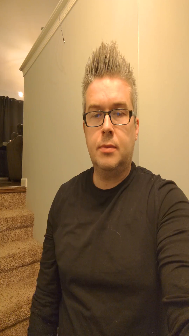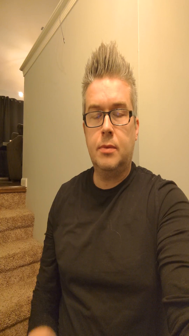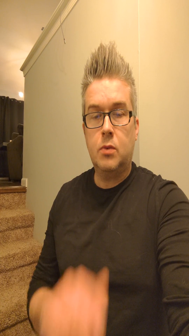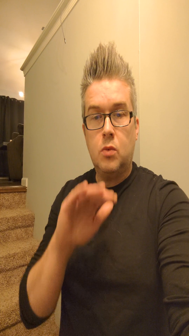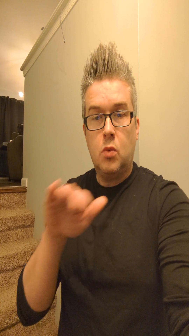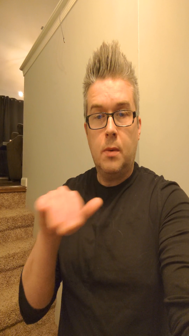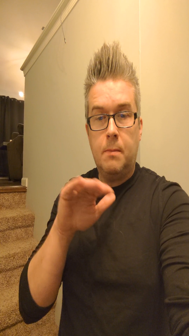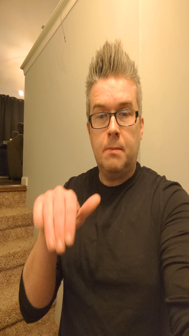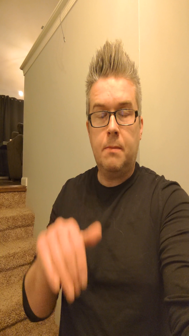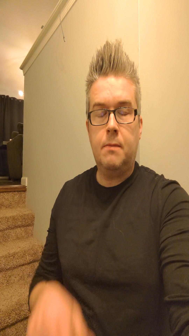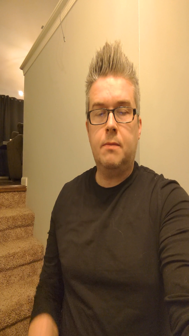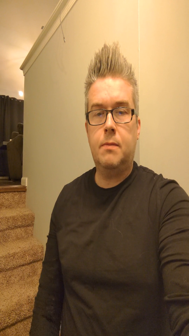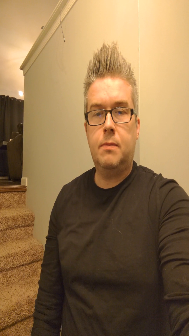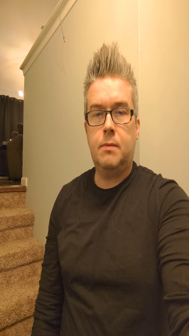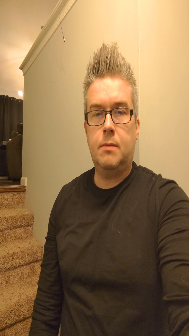pool